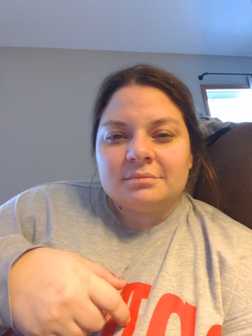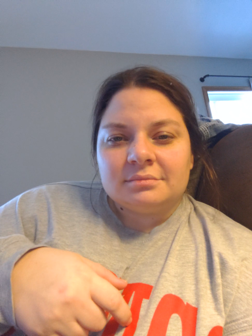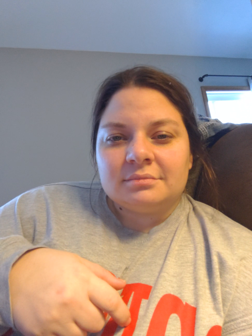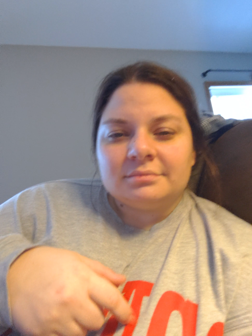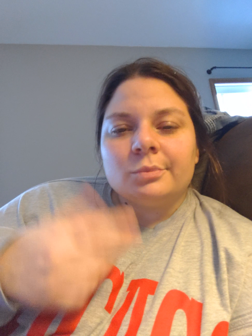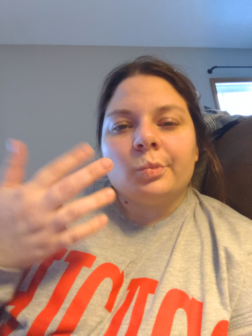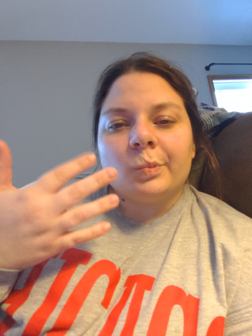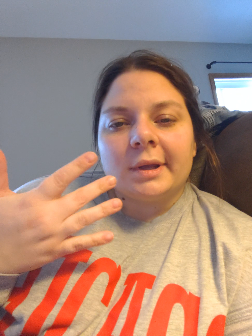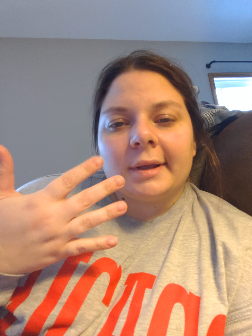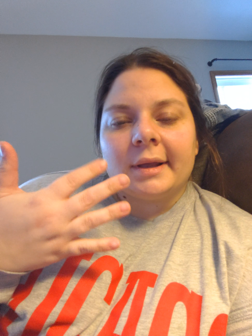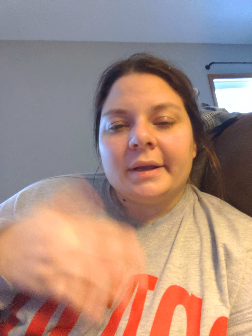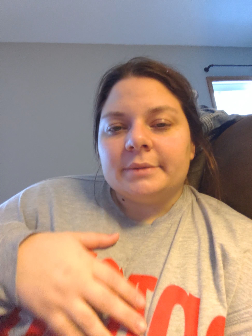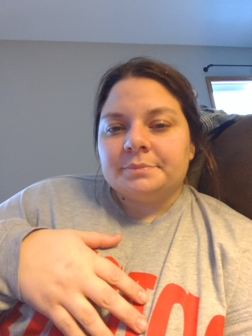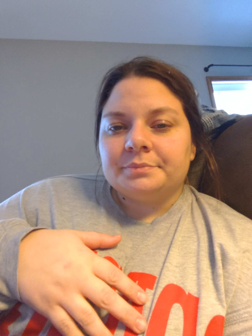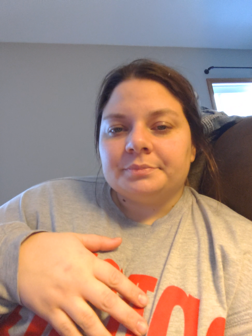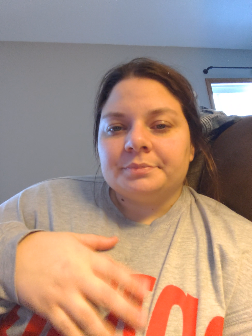wait